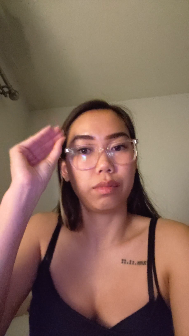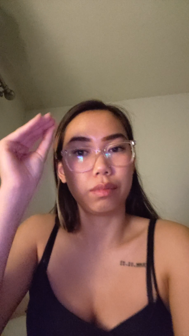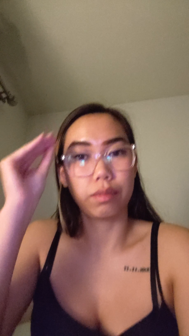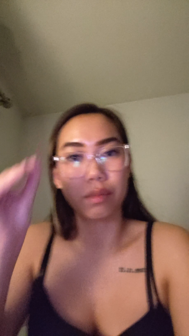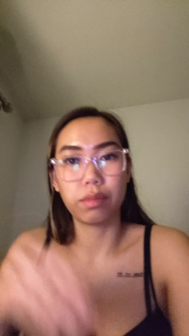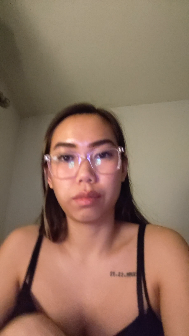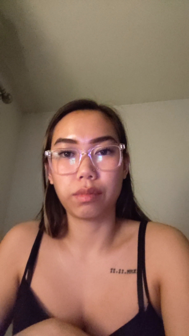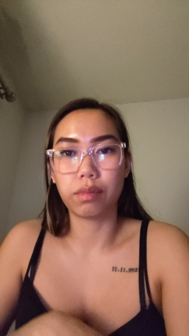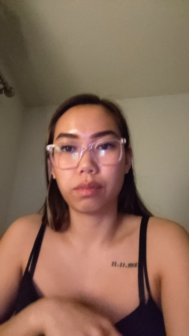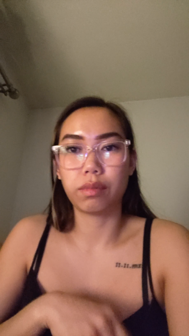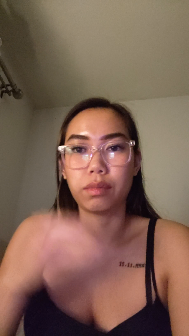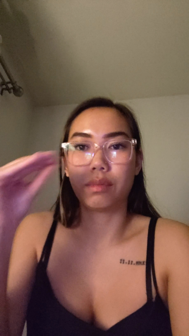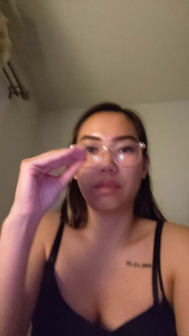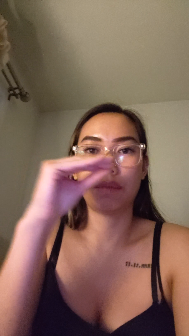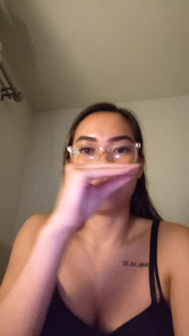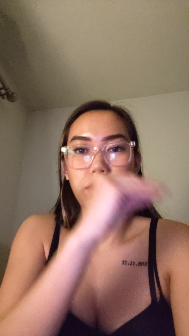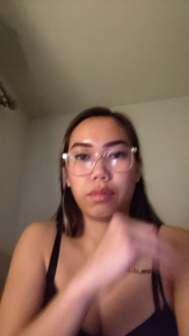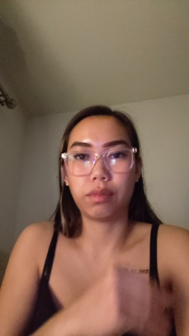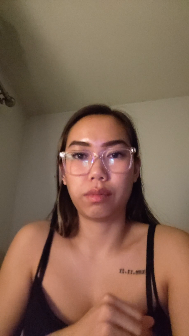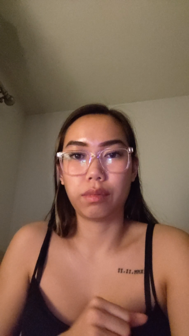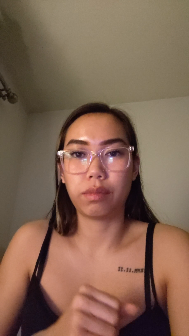dinosaur